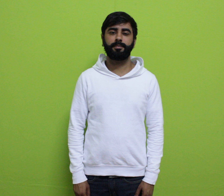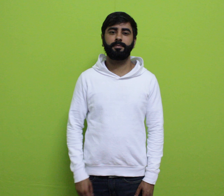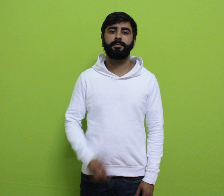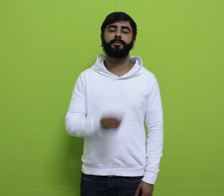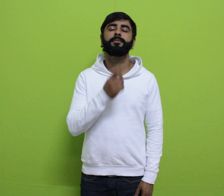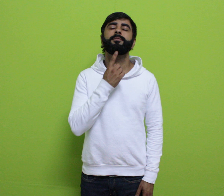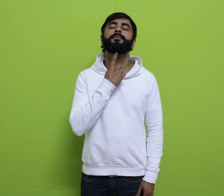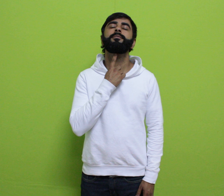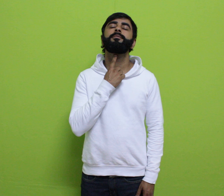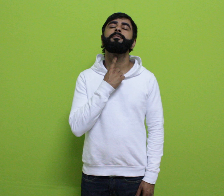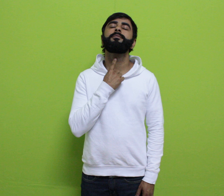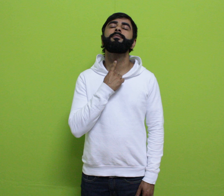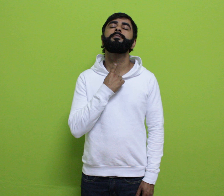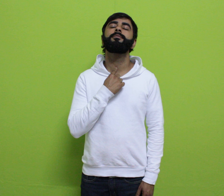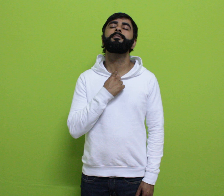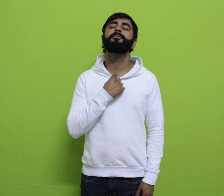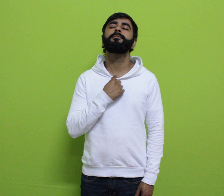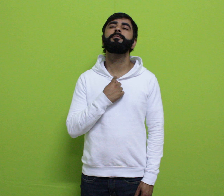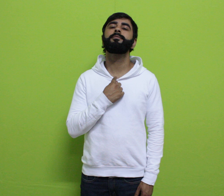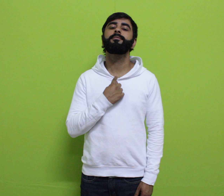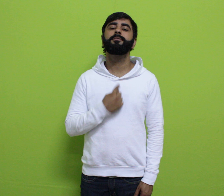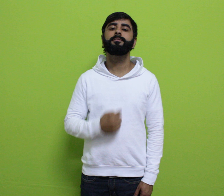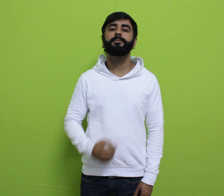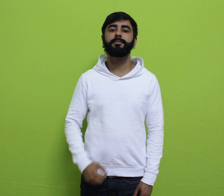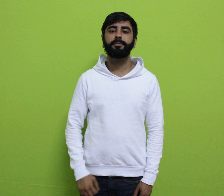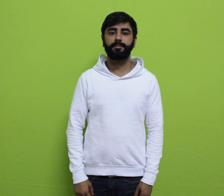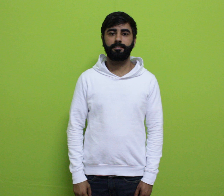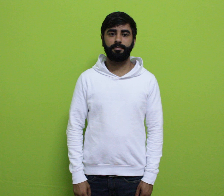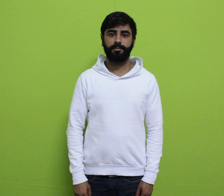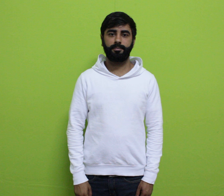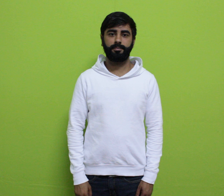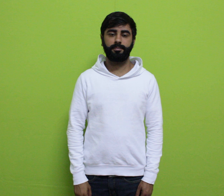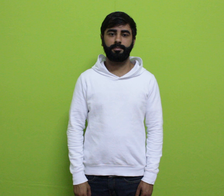vontade